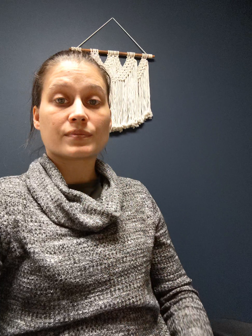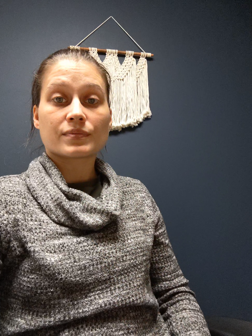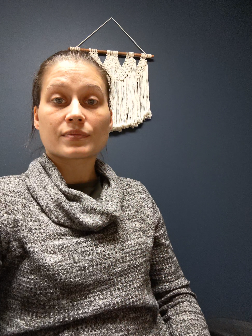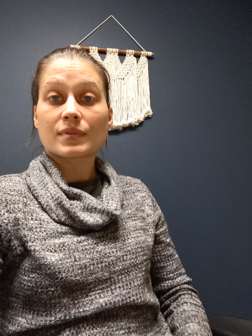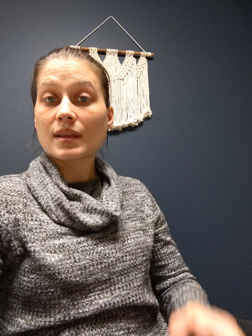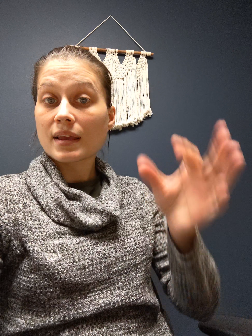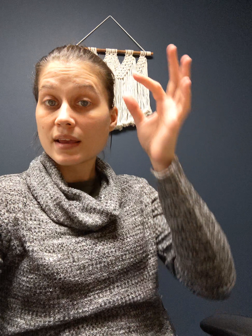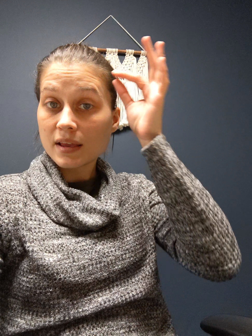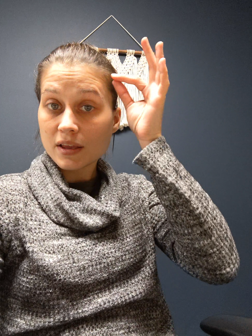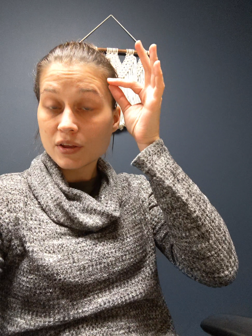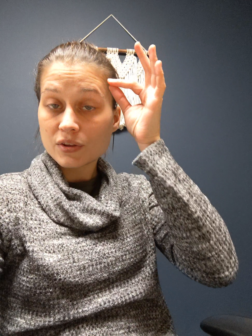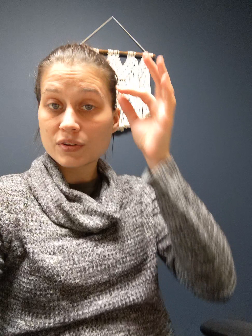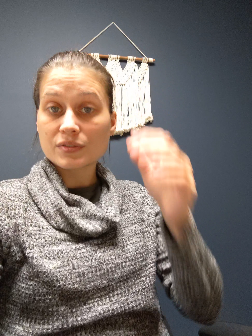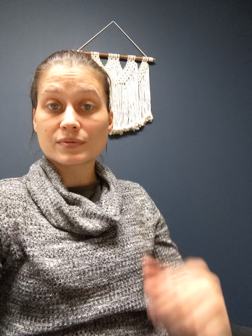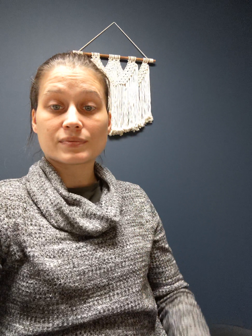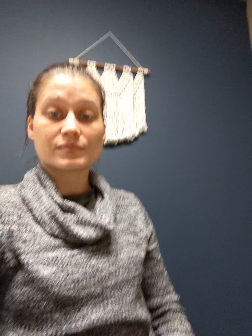hair